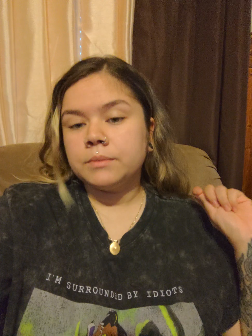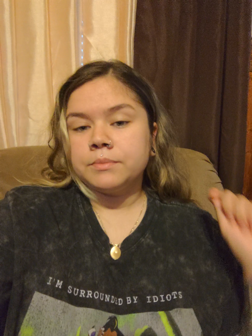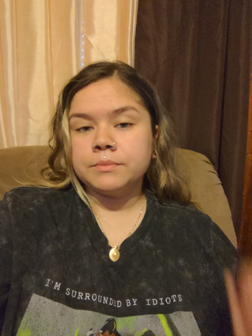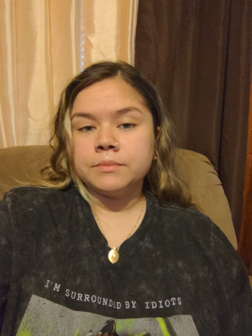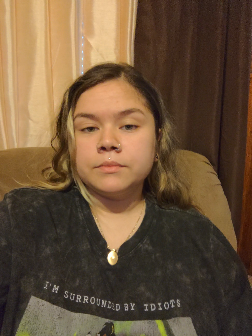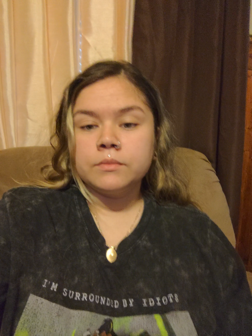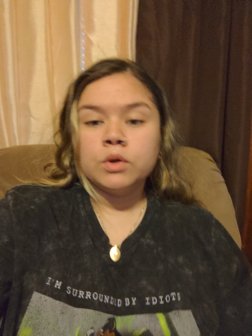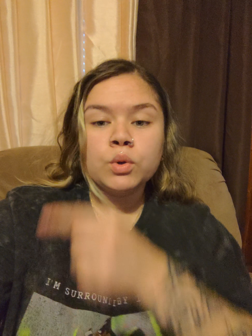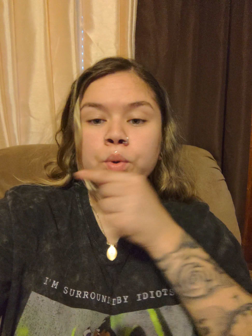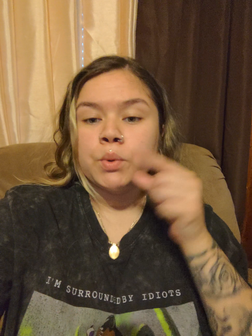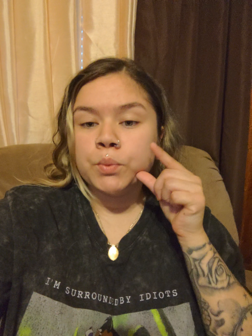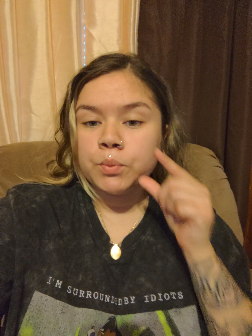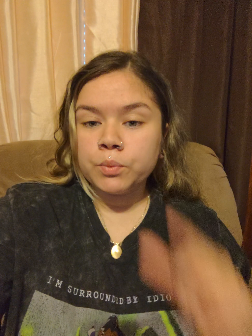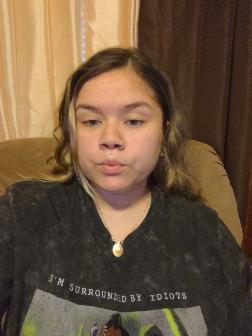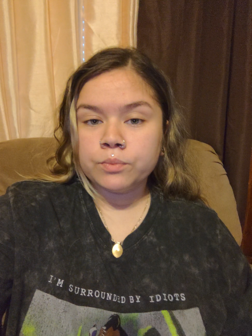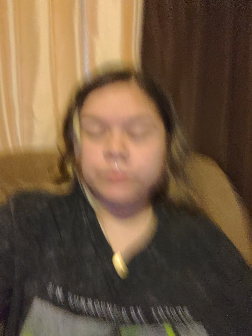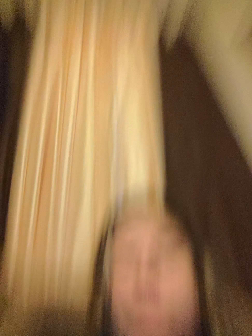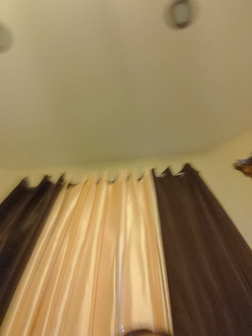glue